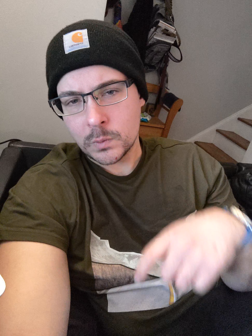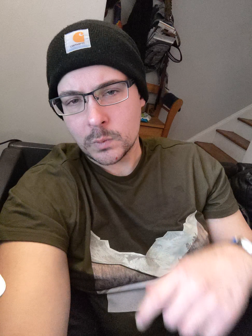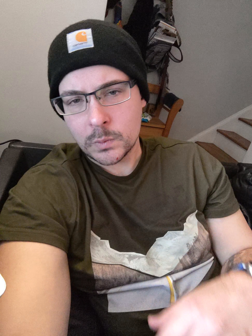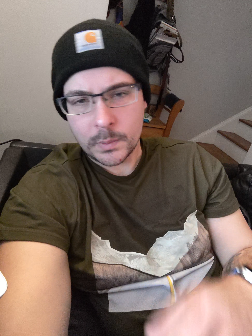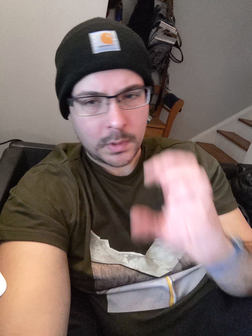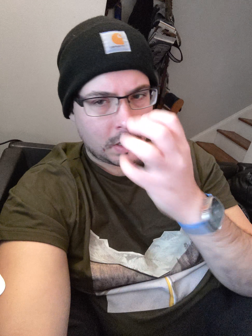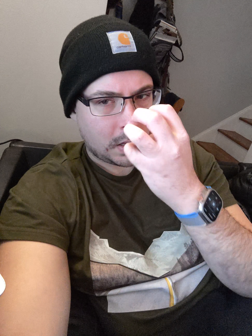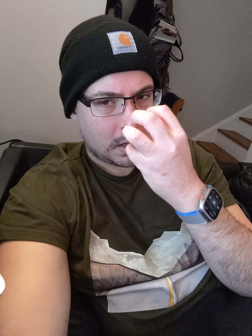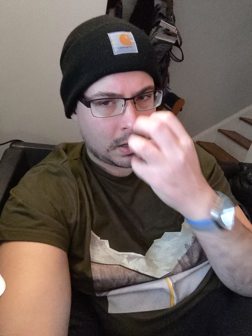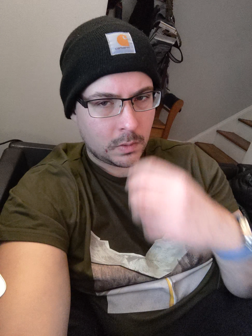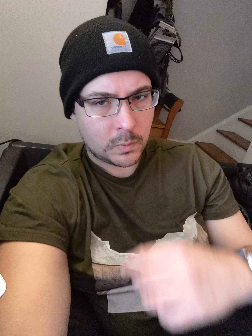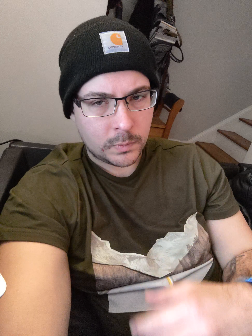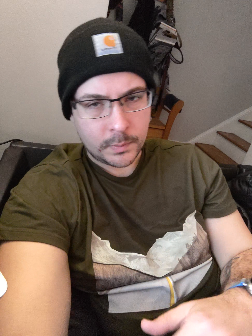clown